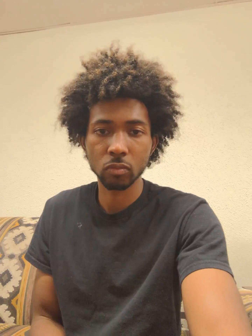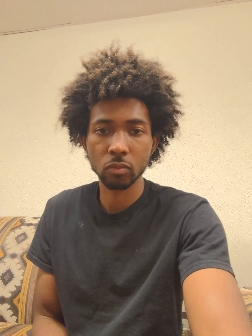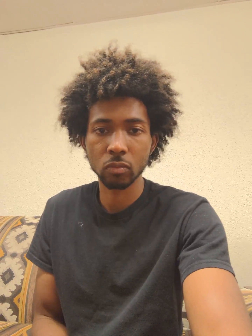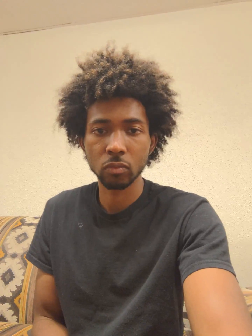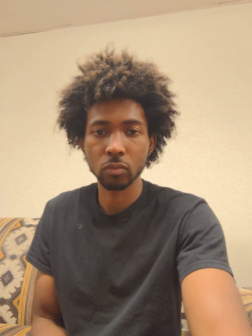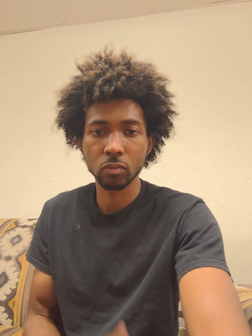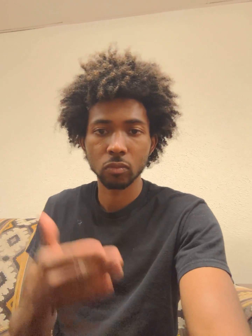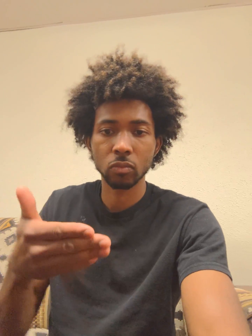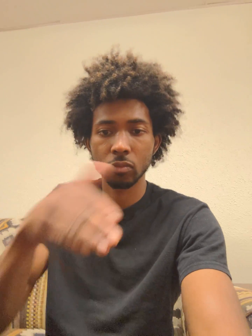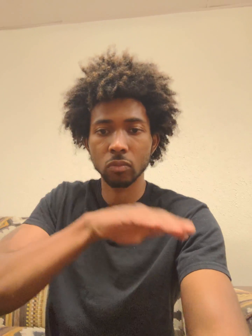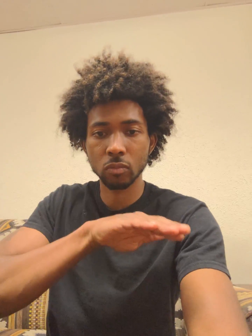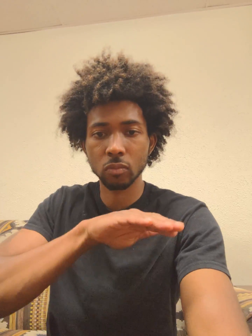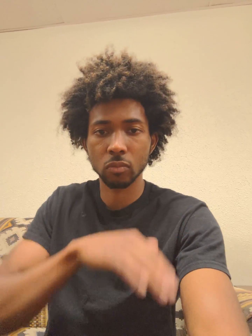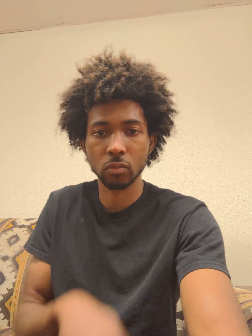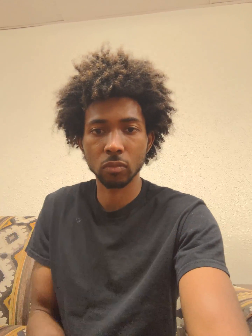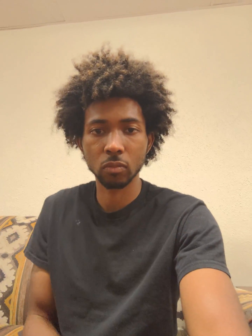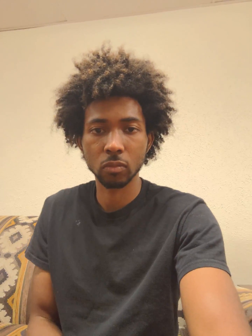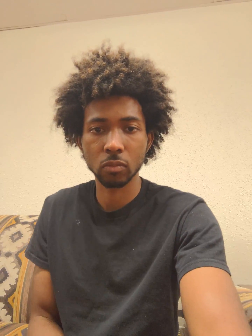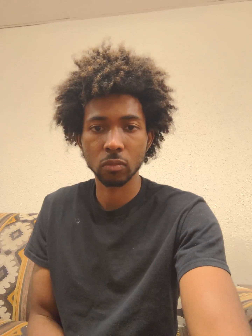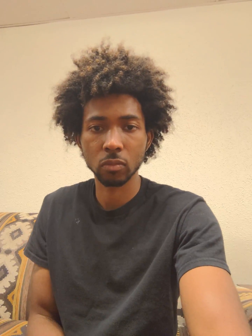cover